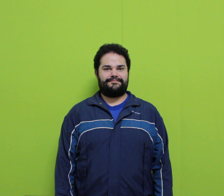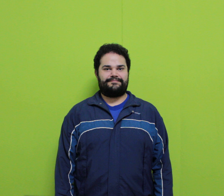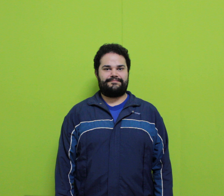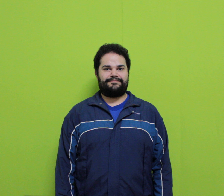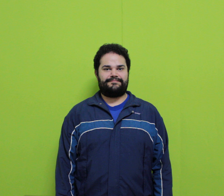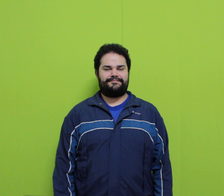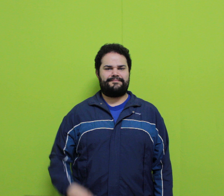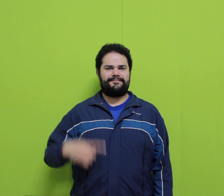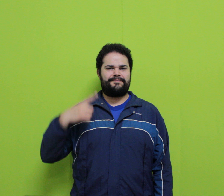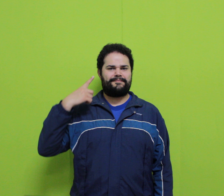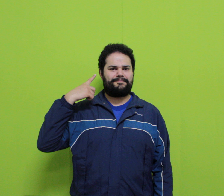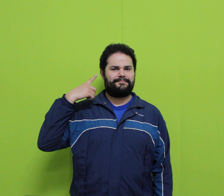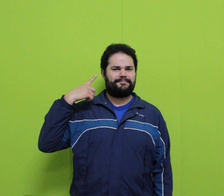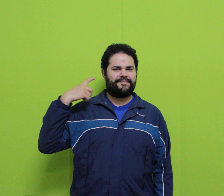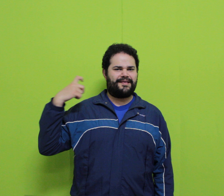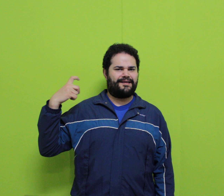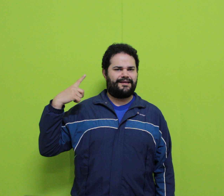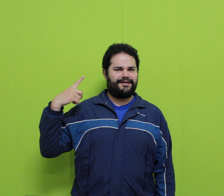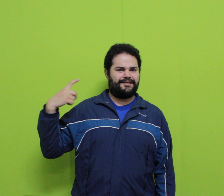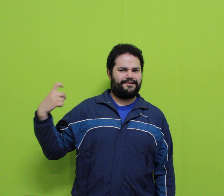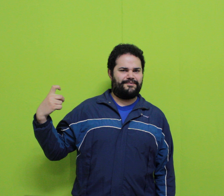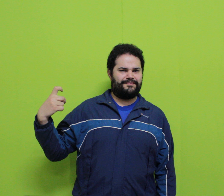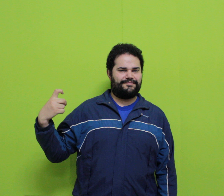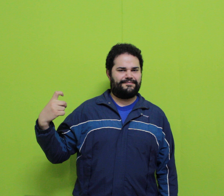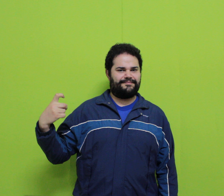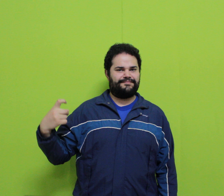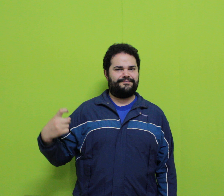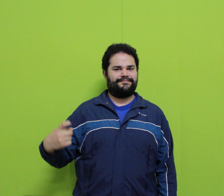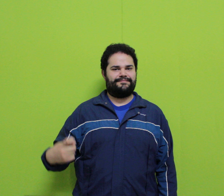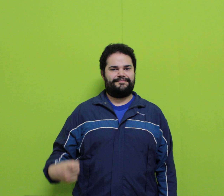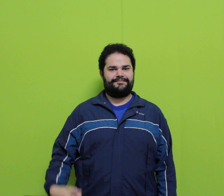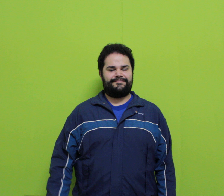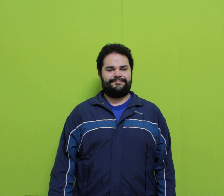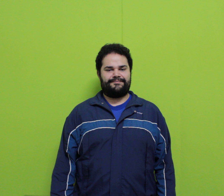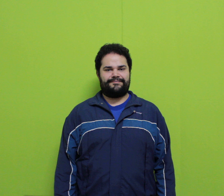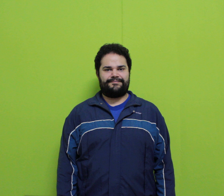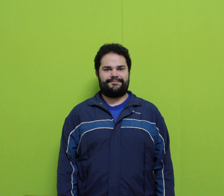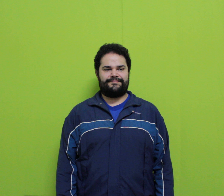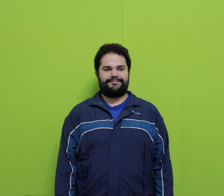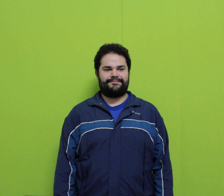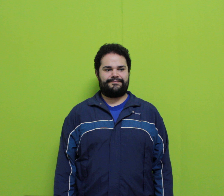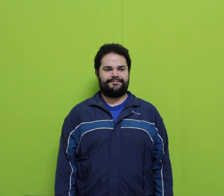barulho